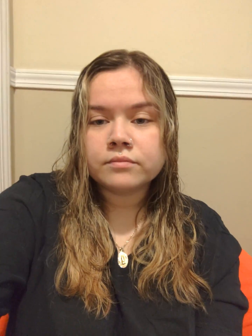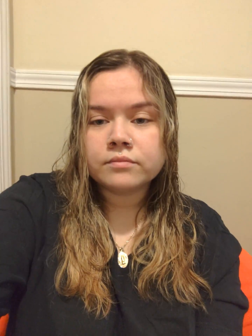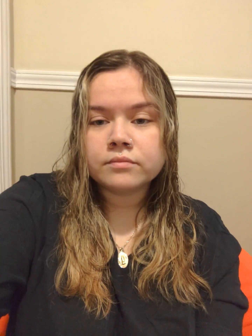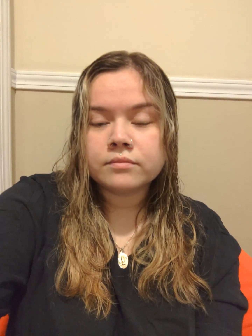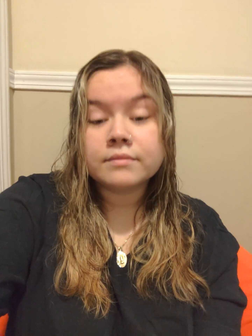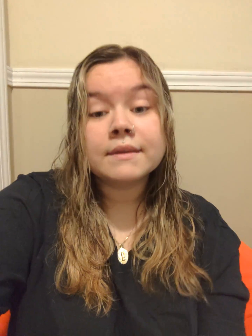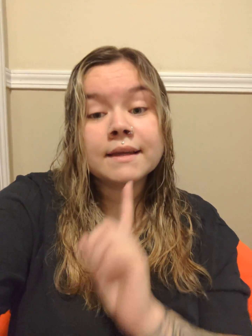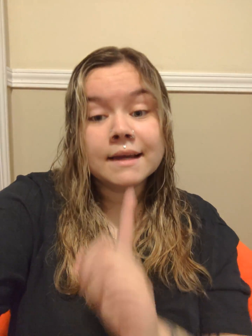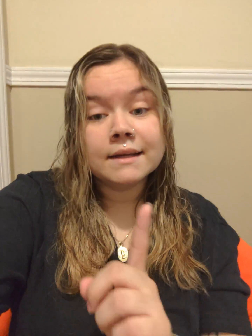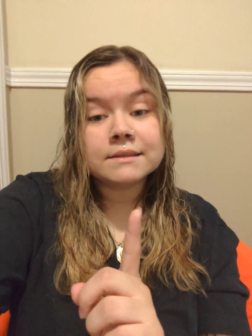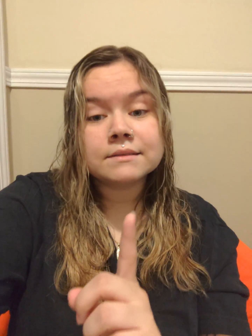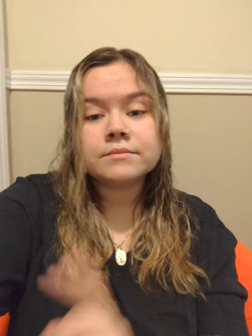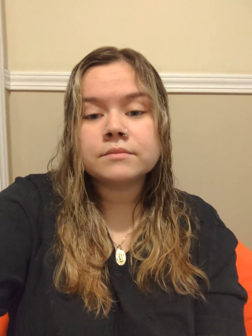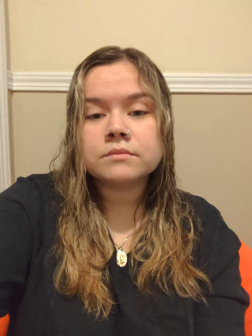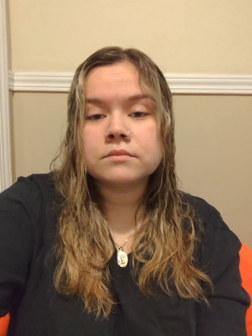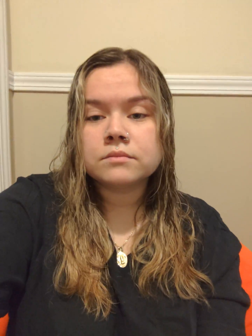is